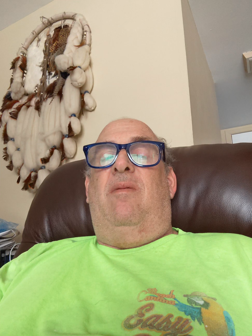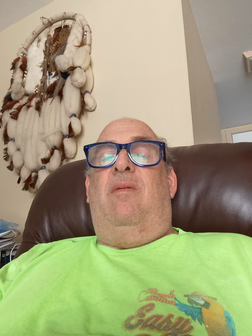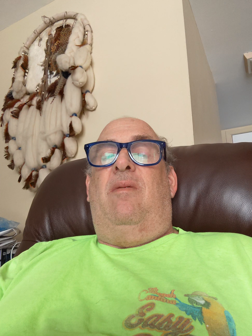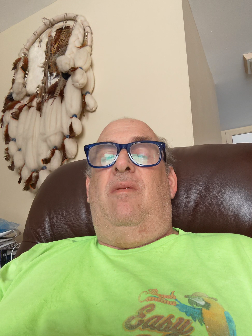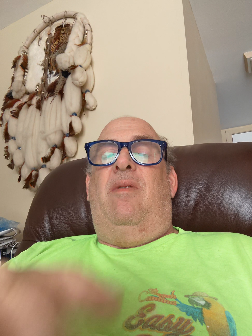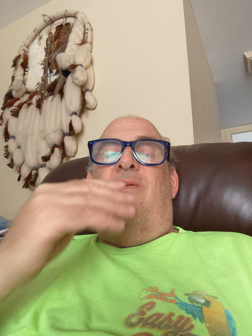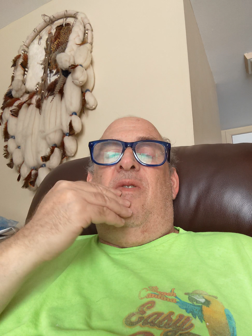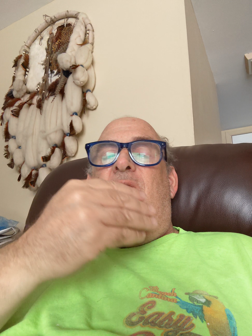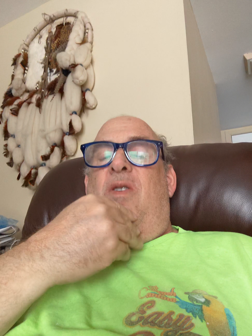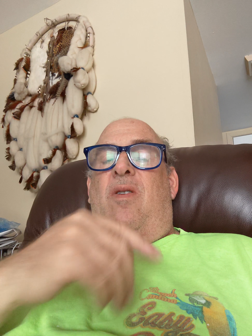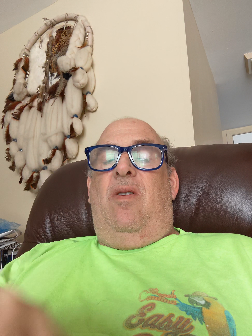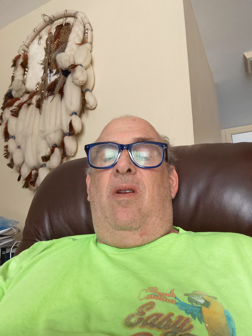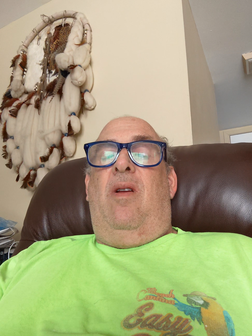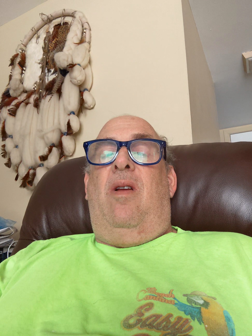flower